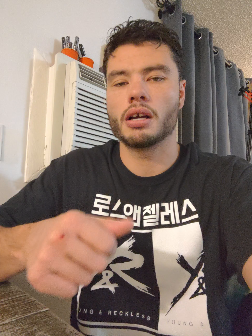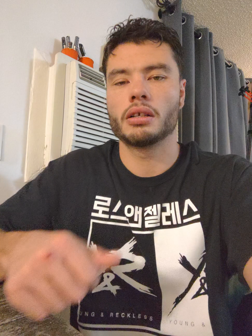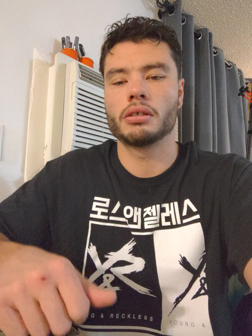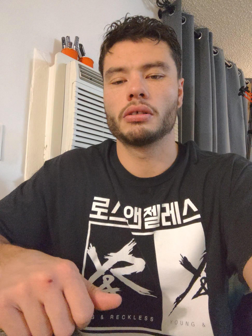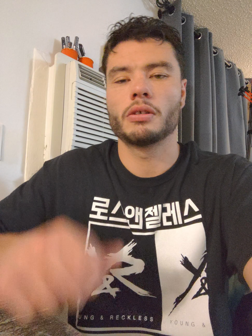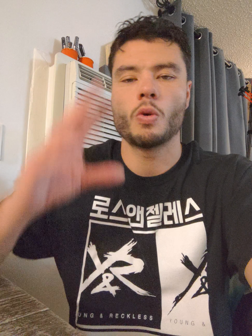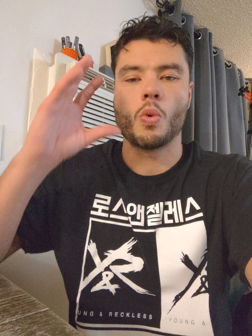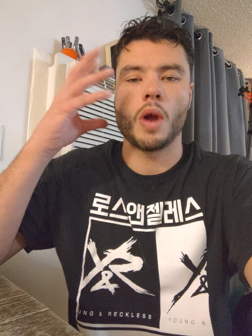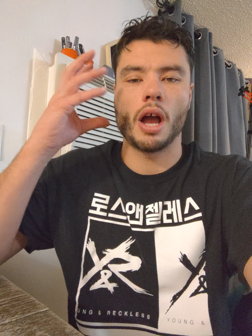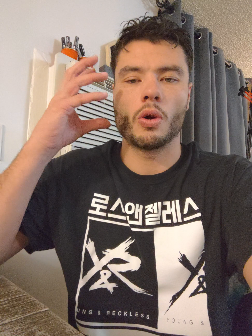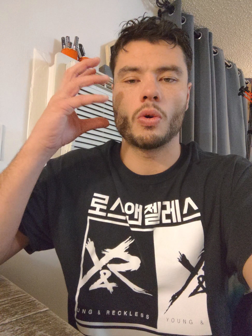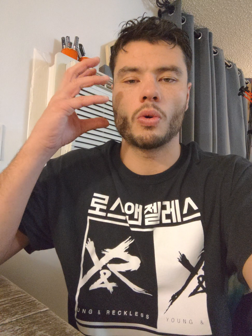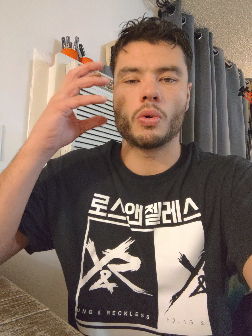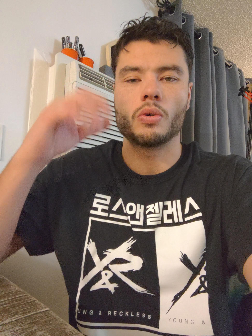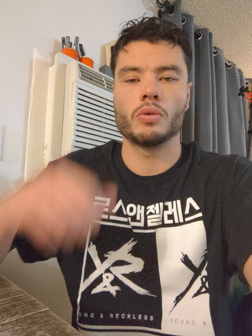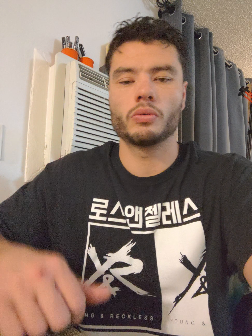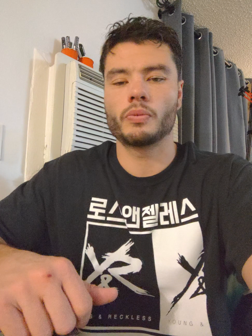radio